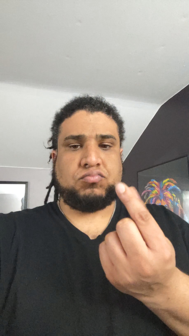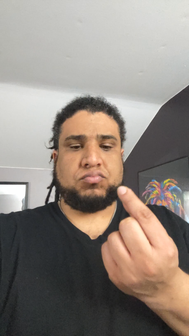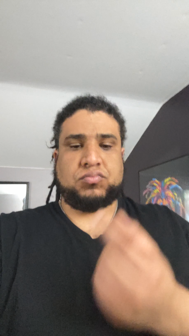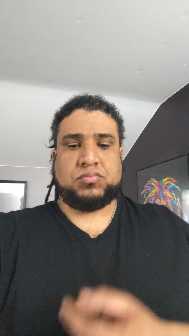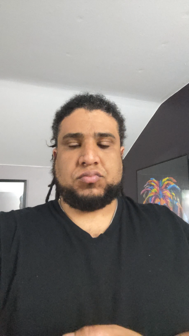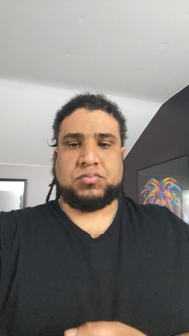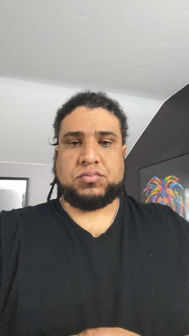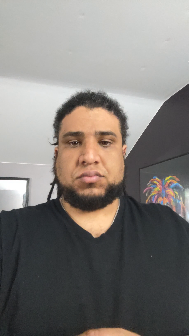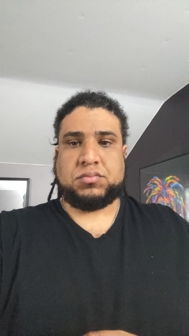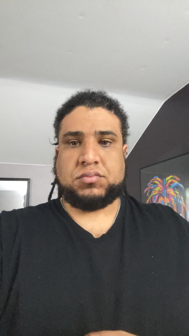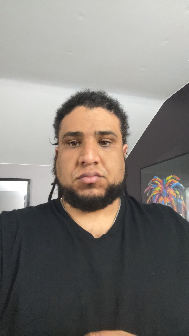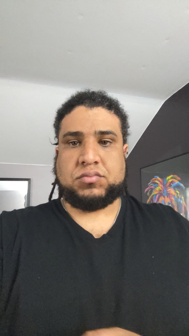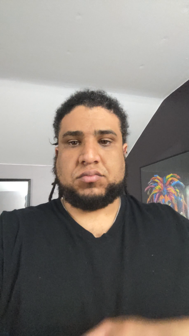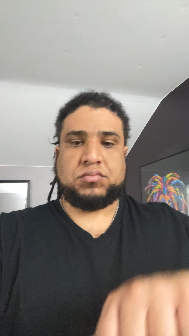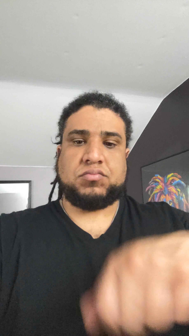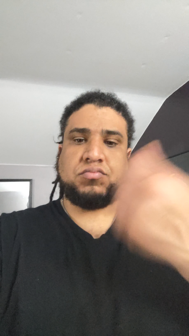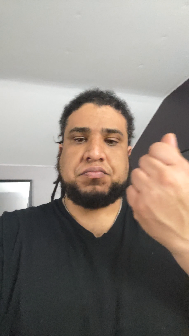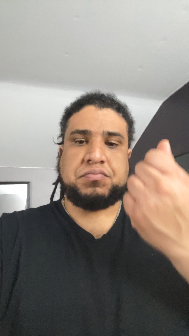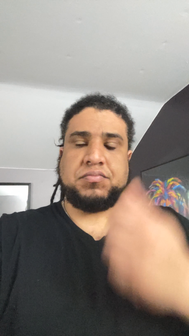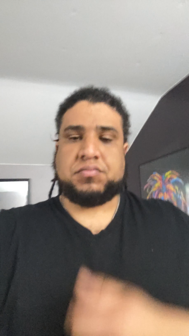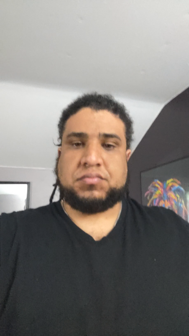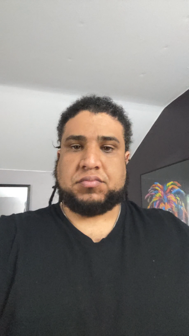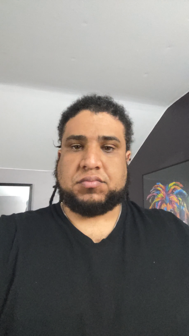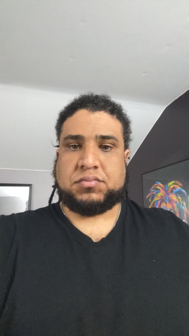rip